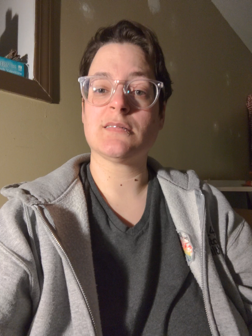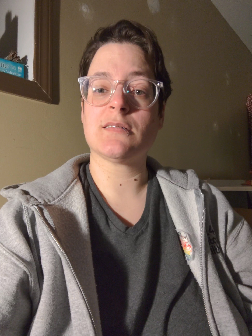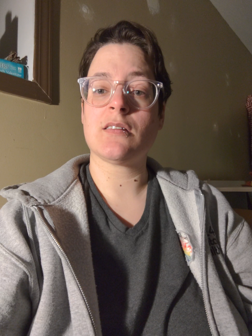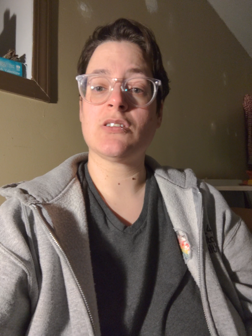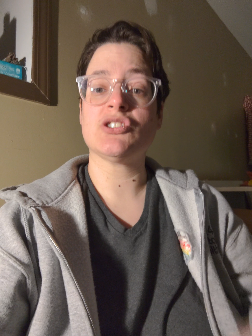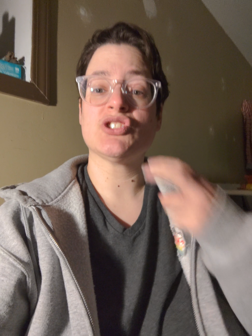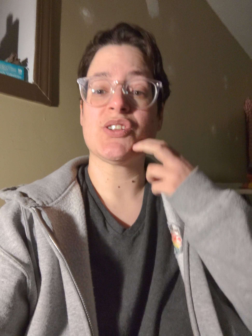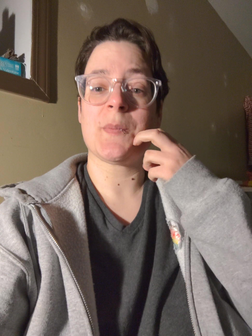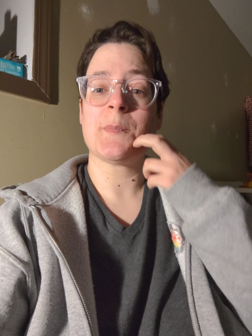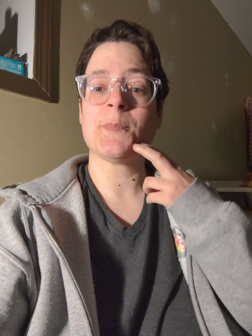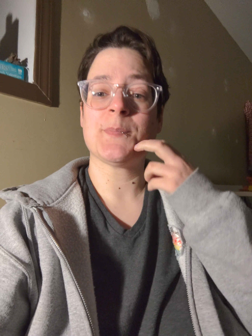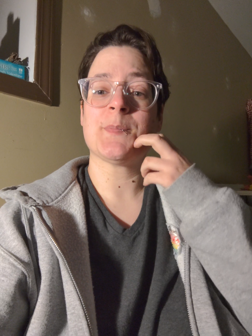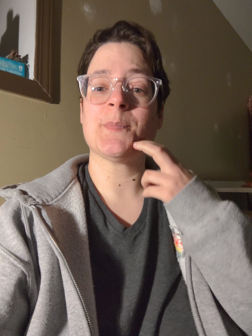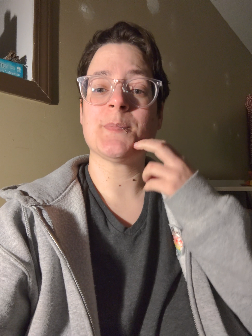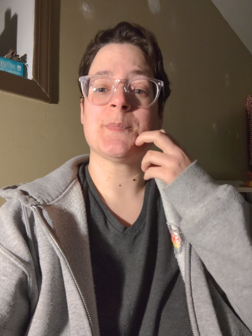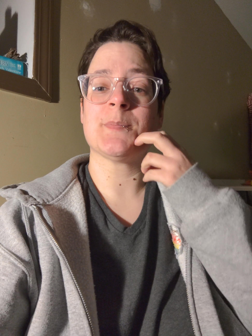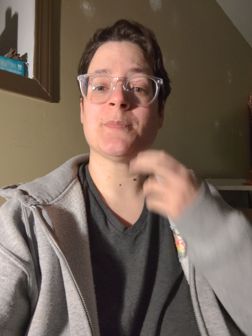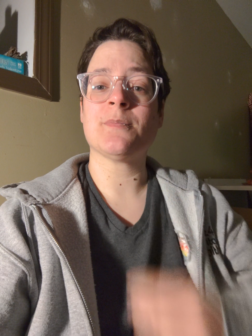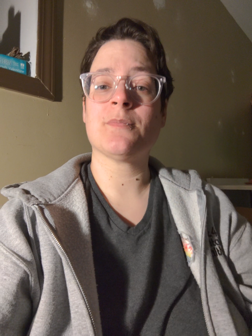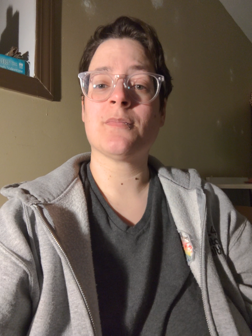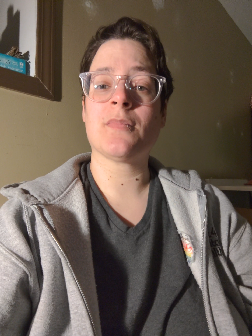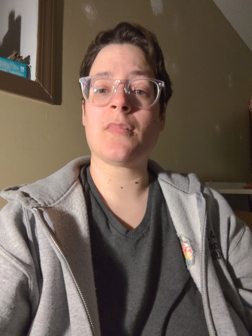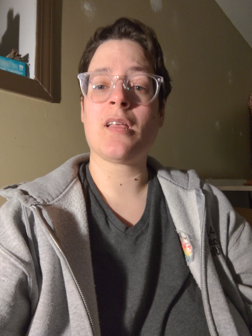gum